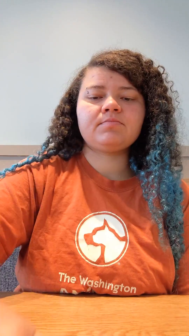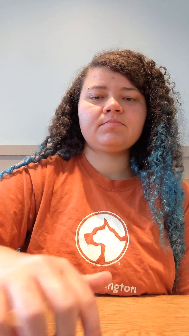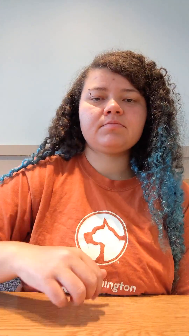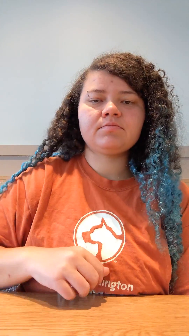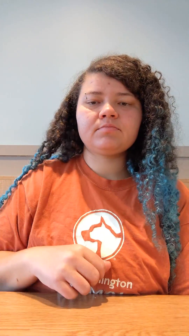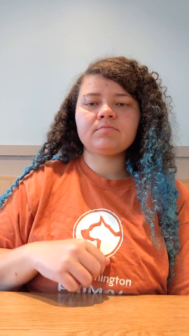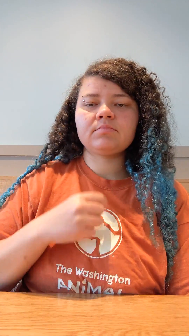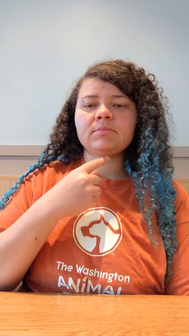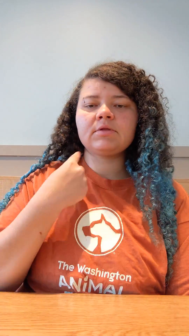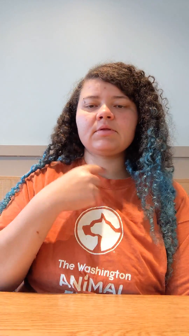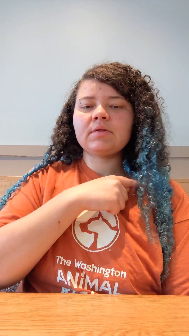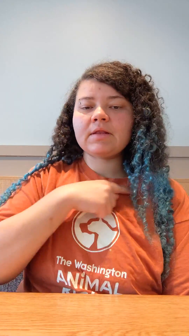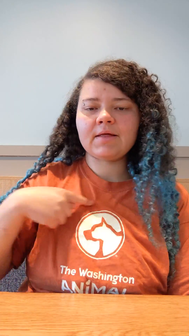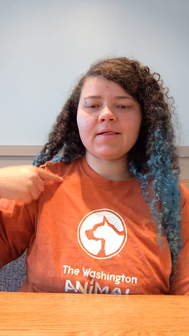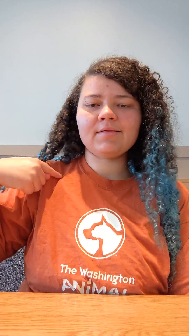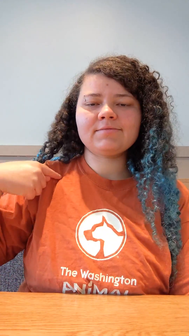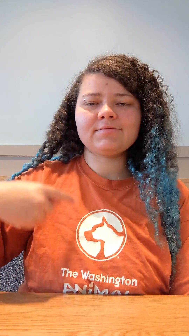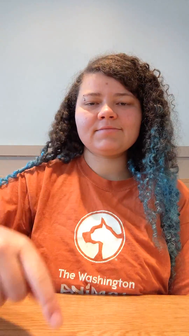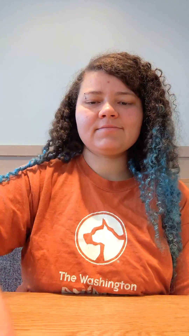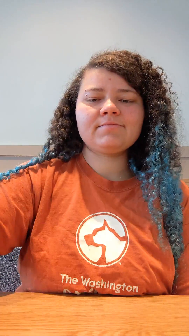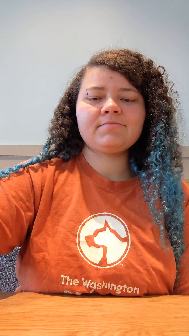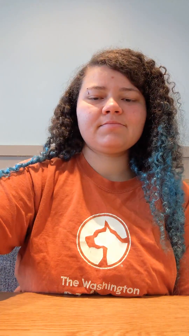necklace